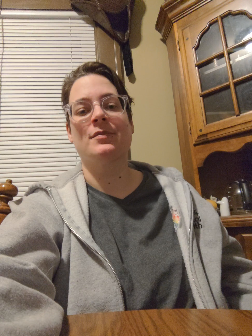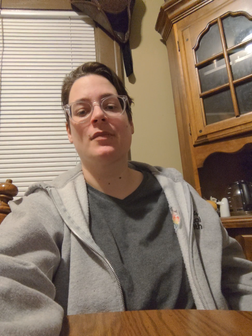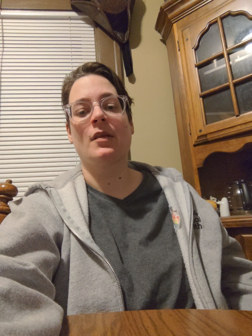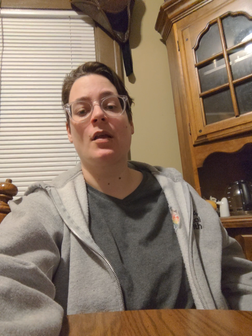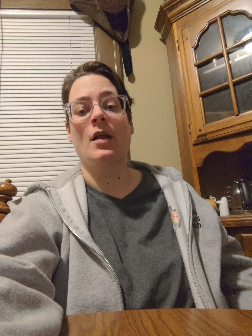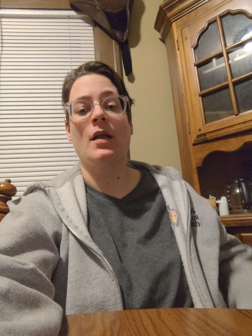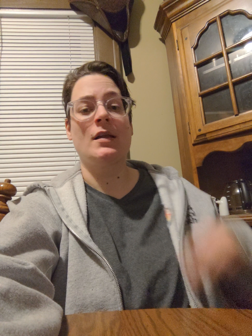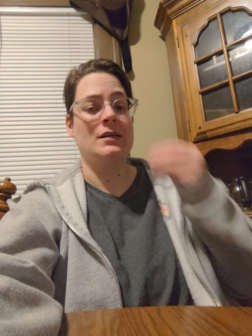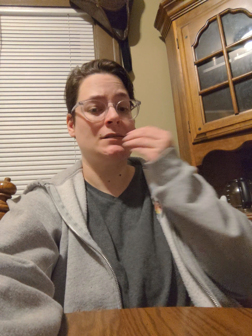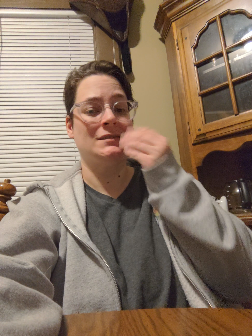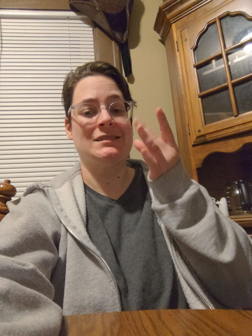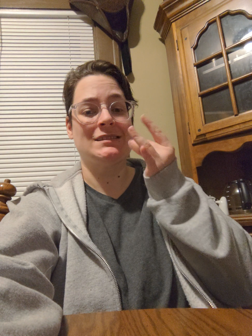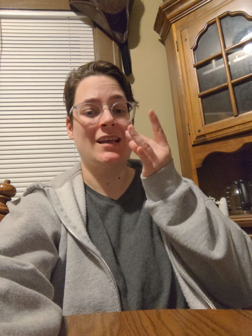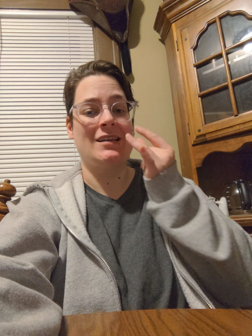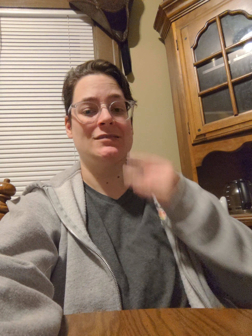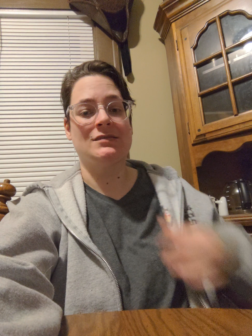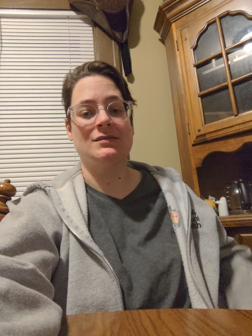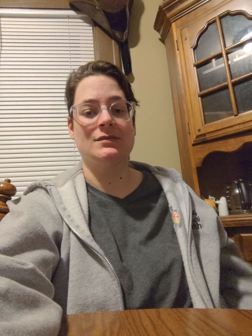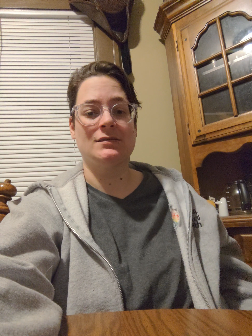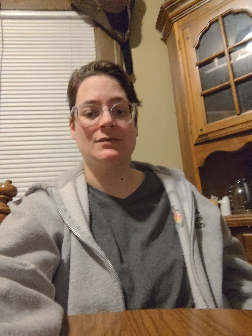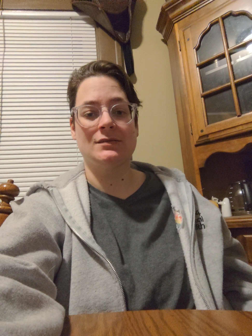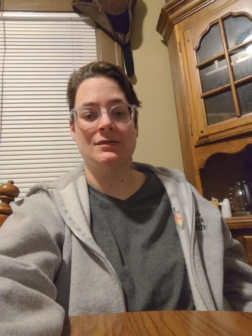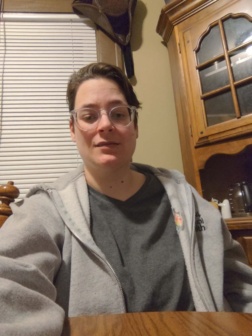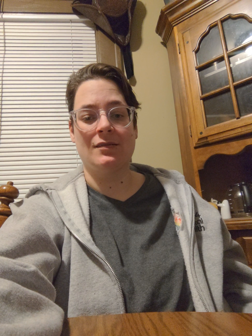snack